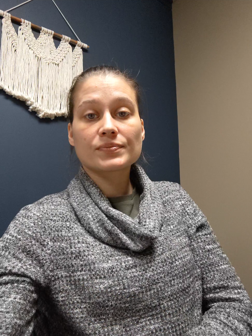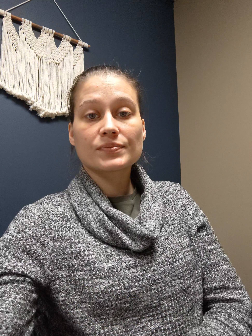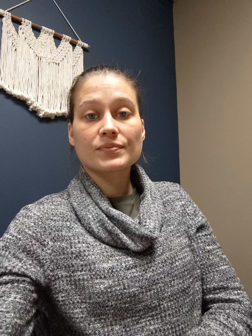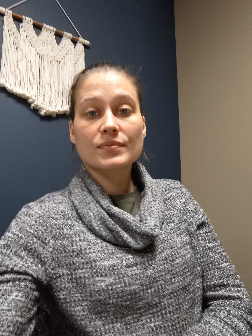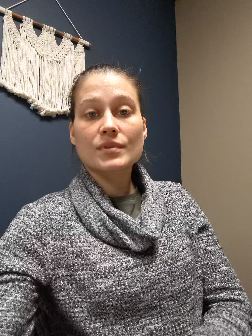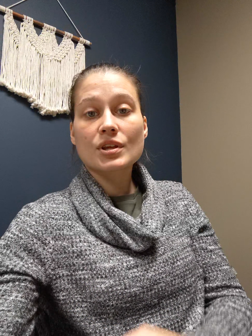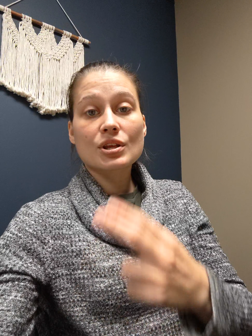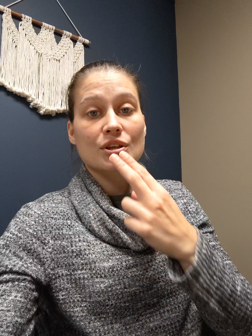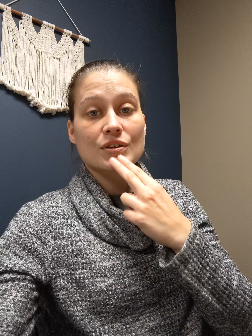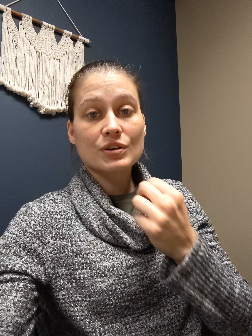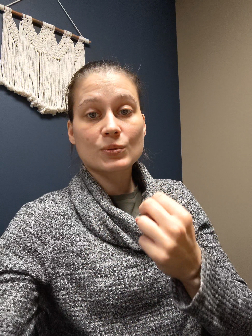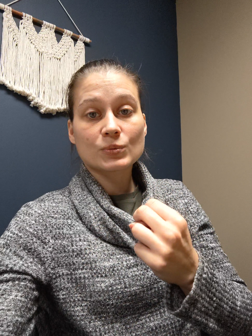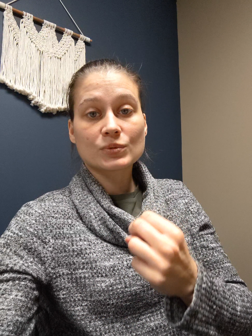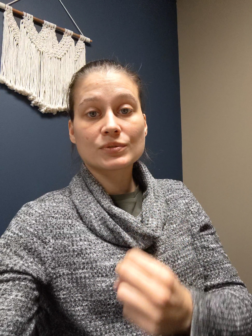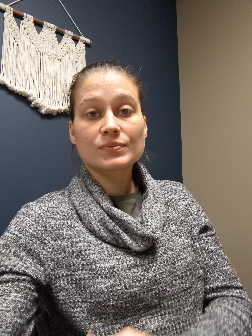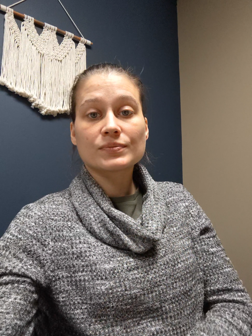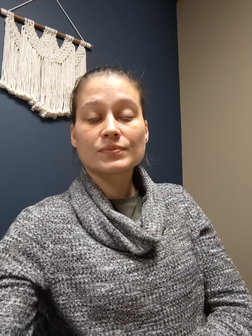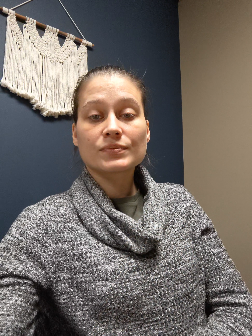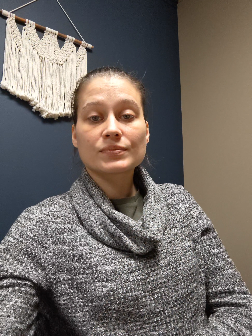cute